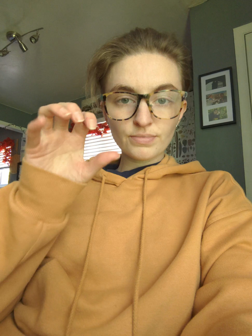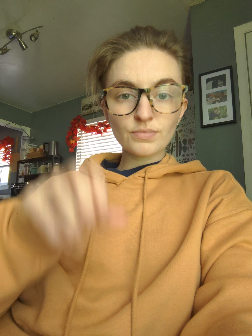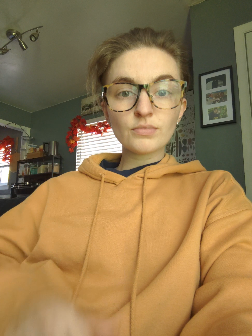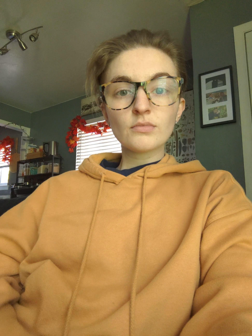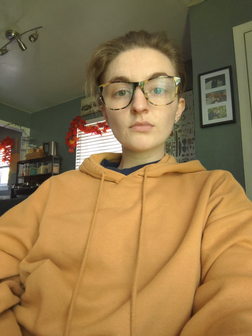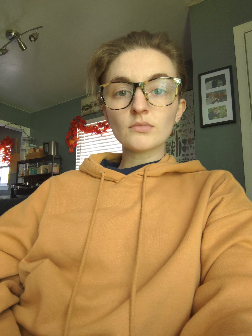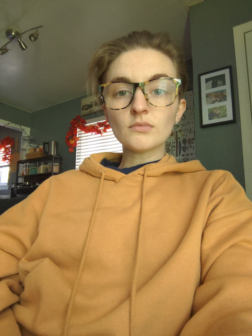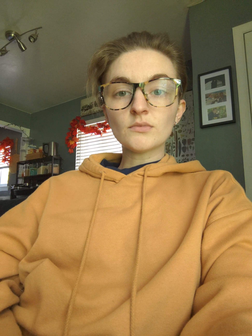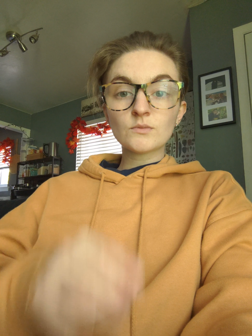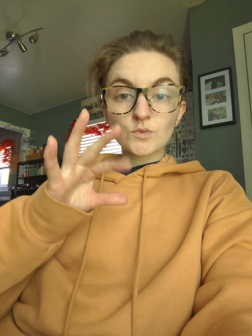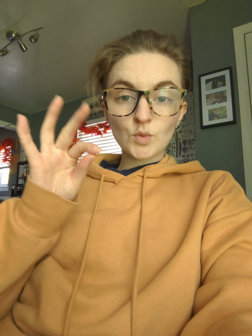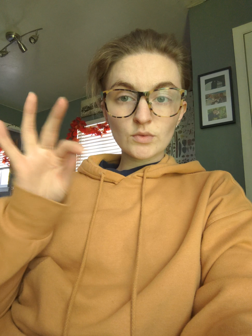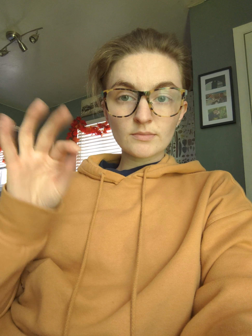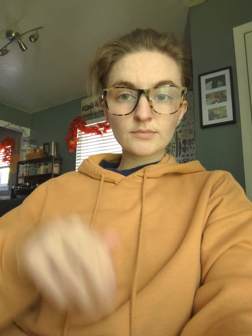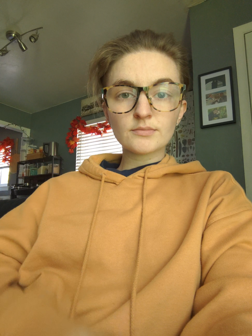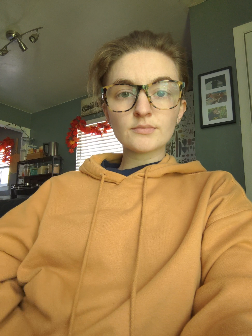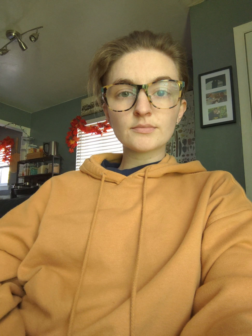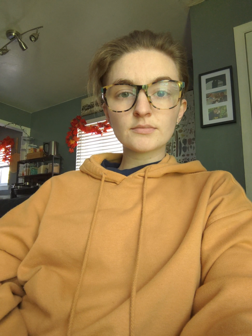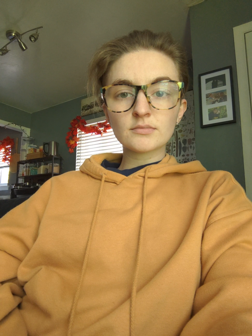choose